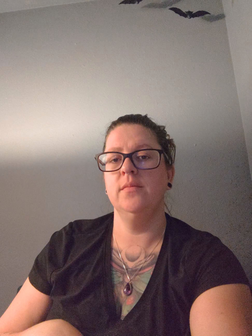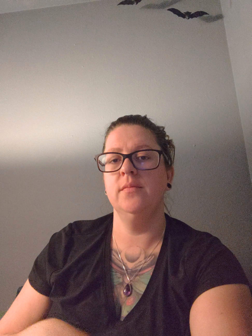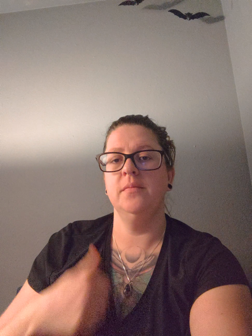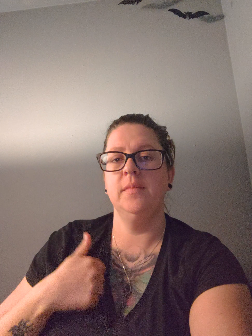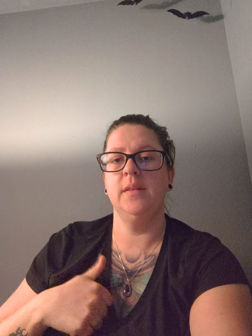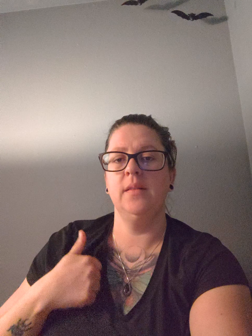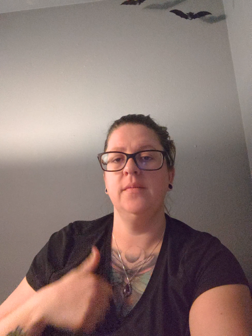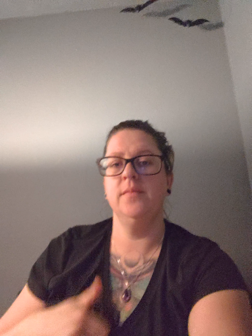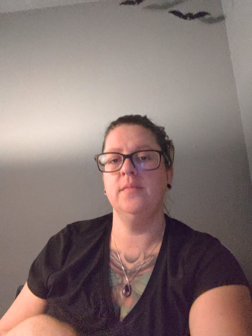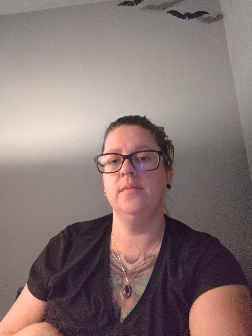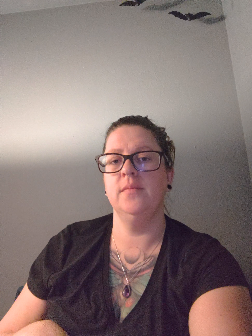bath